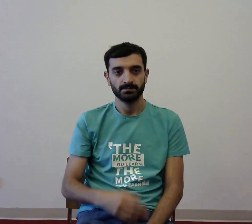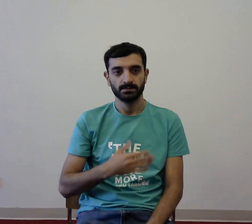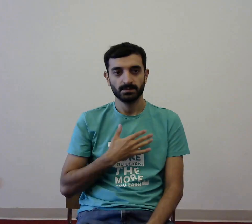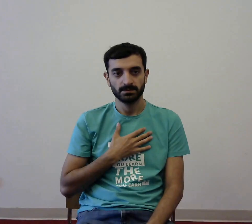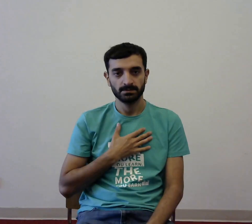mən